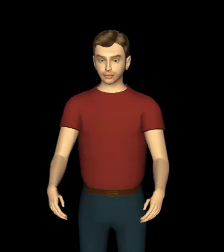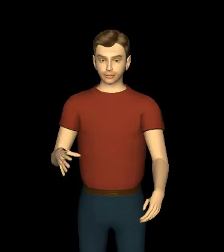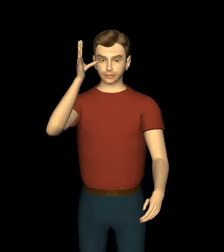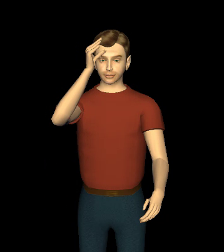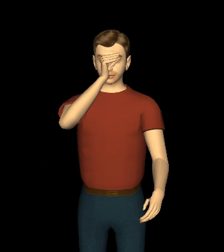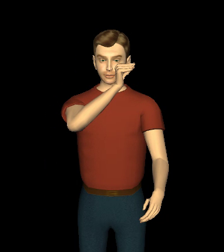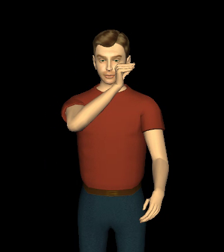ينسى